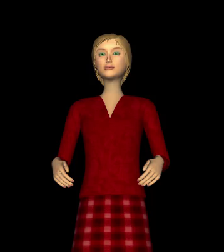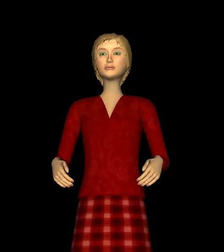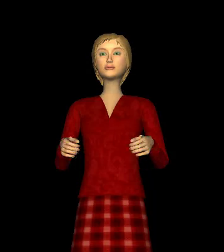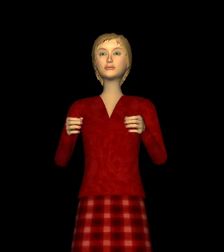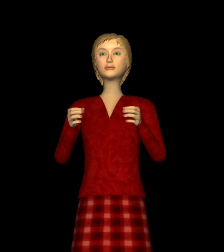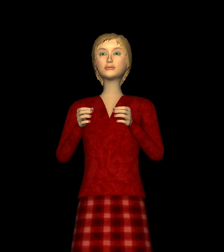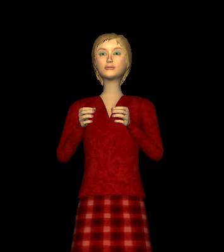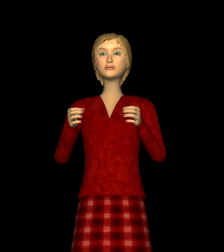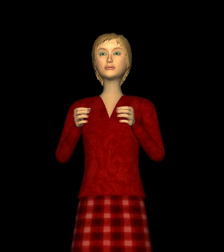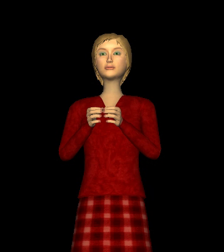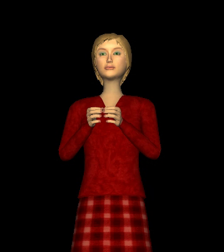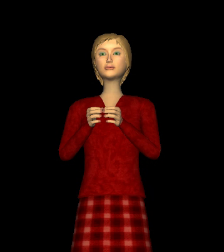يجتمع